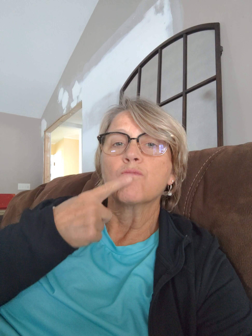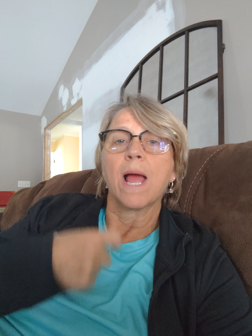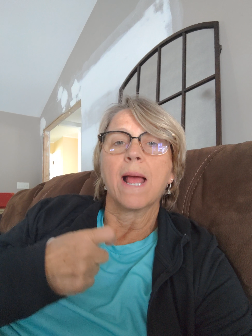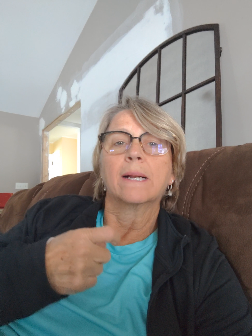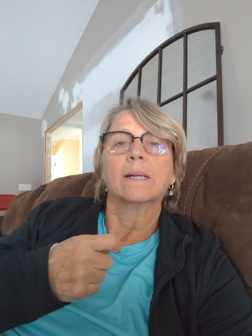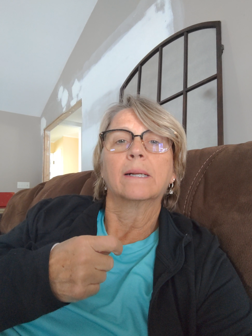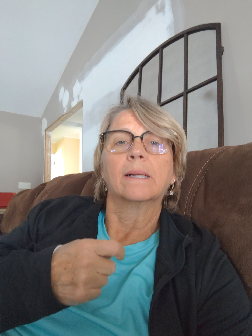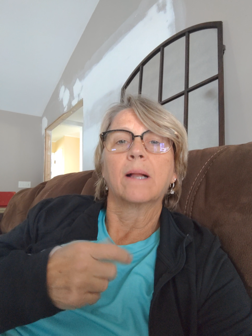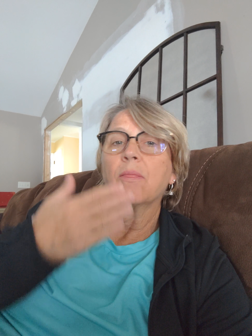red